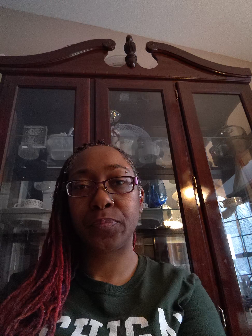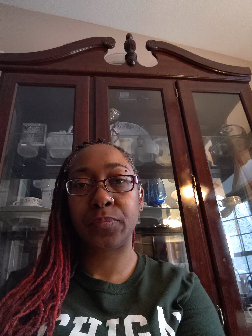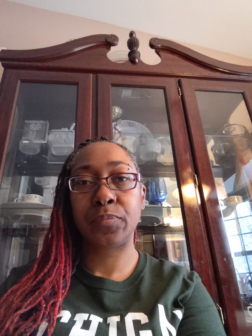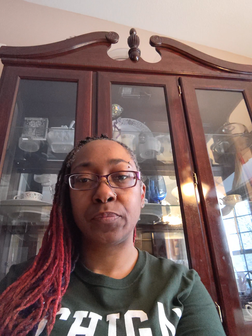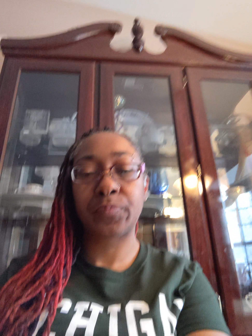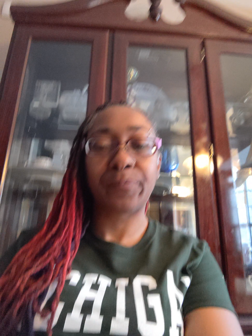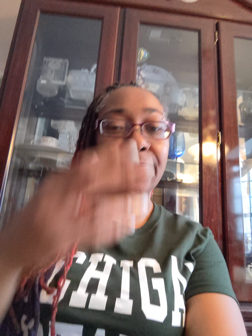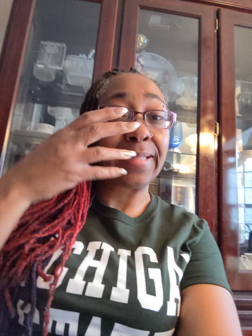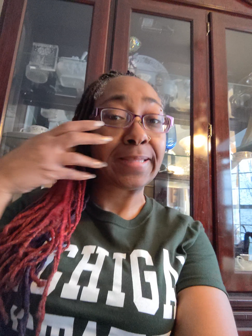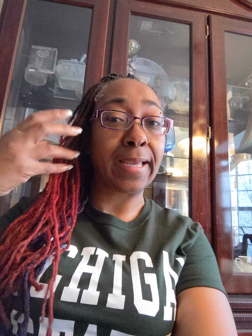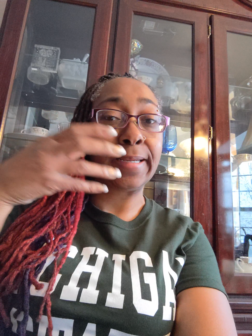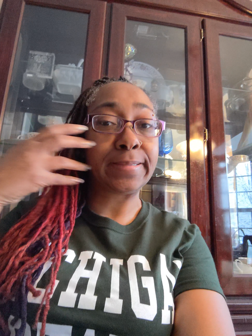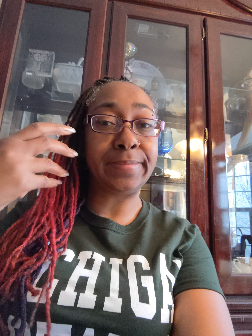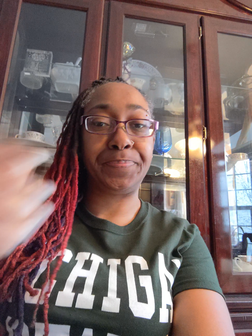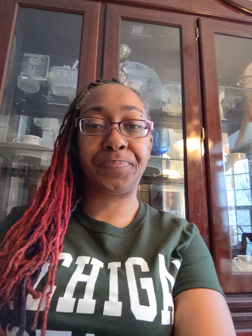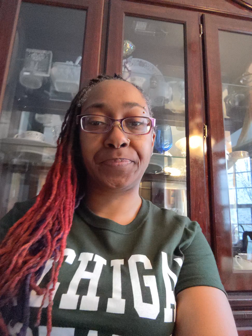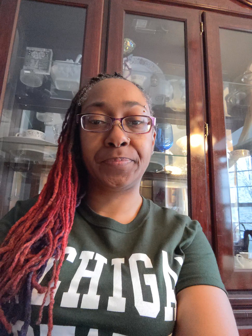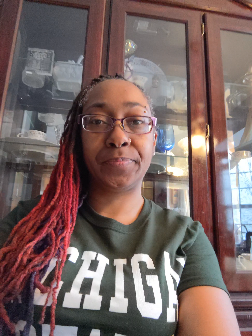tiger